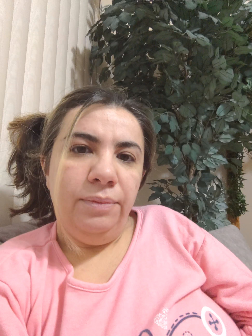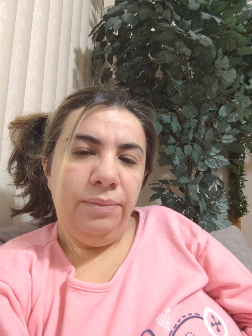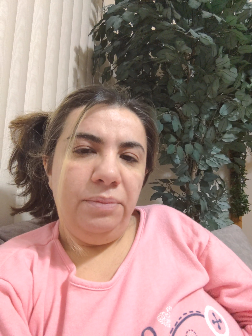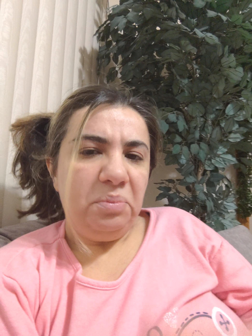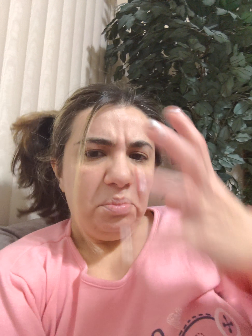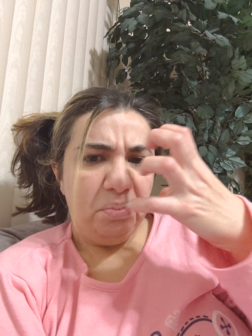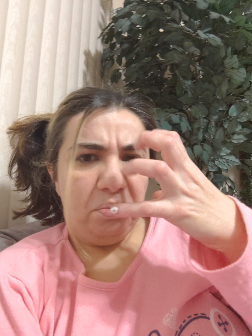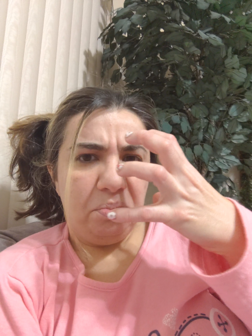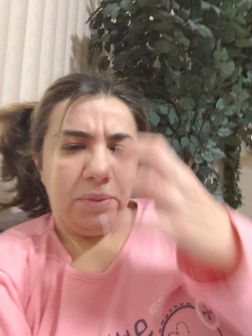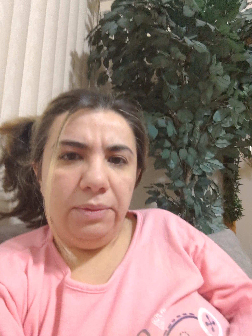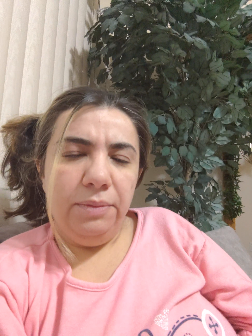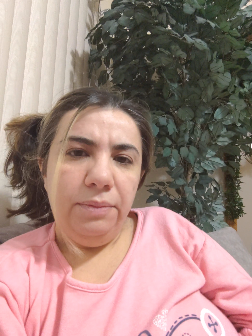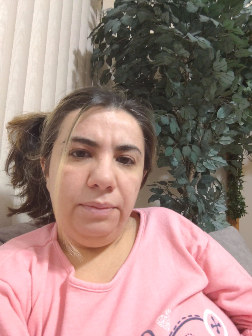mad